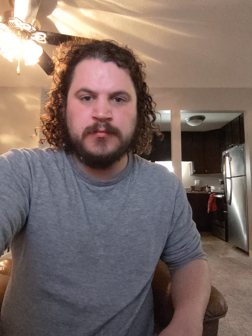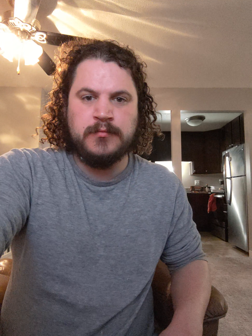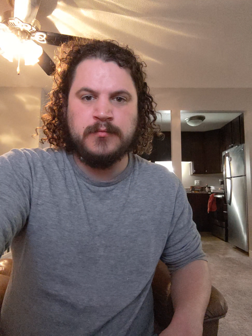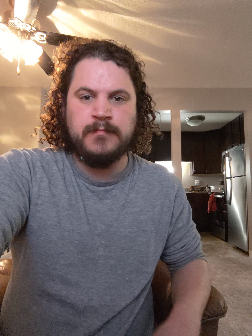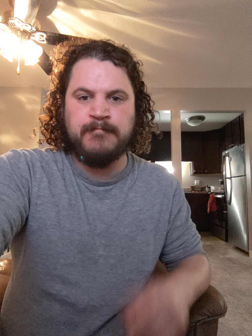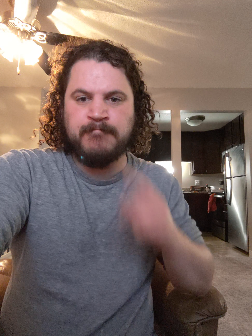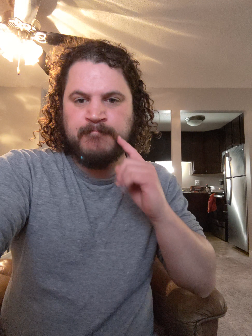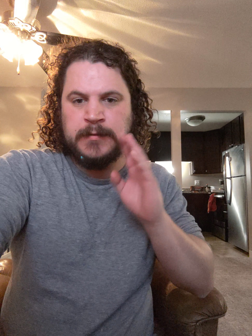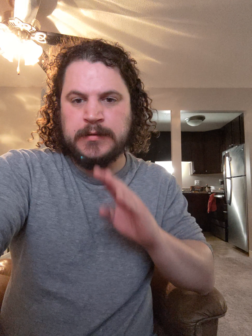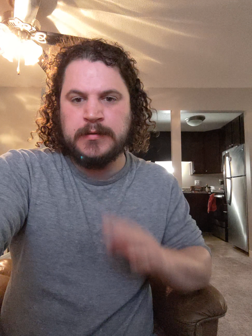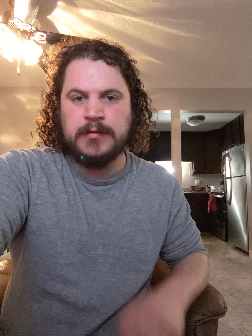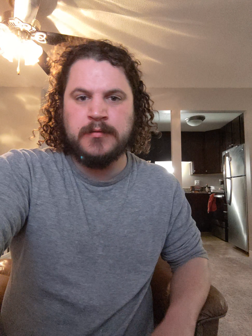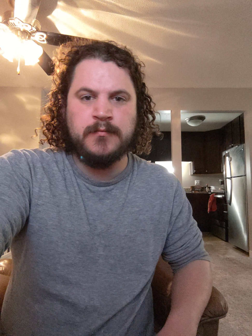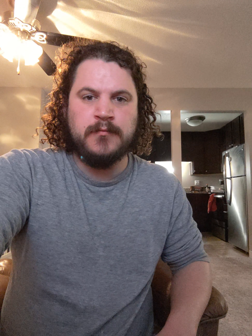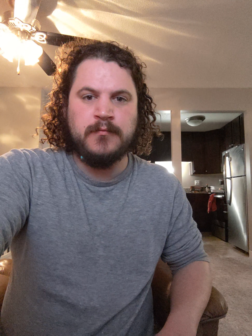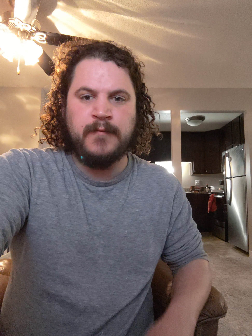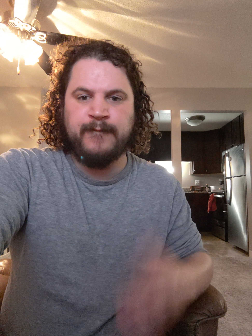bee